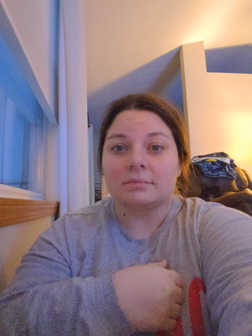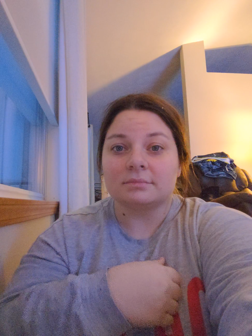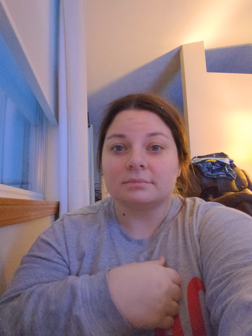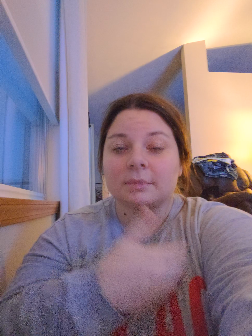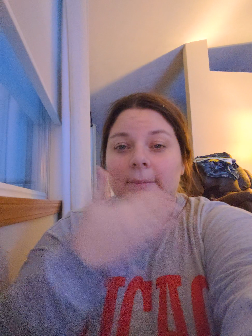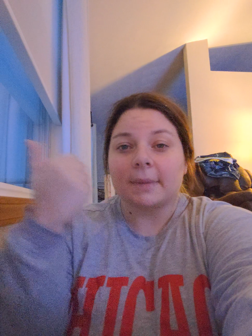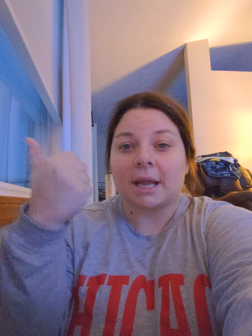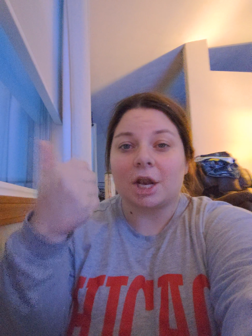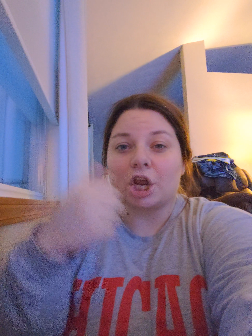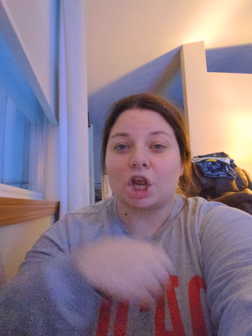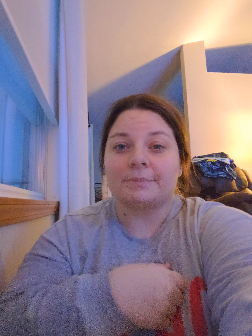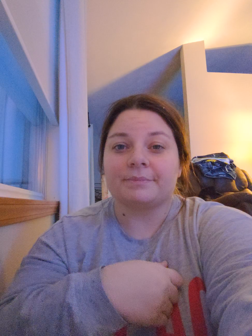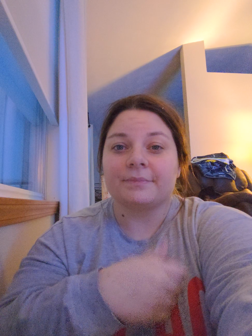better